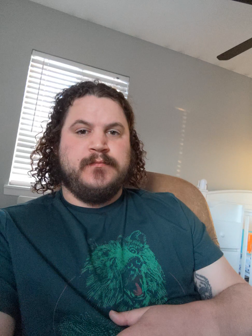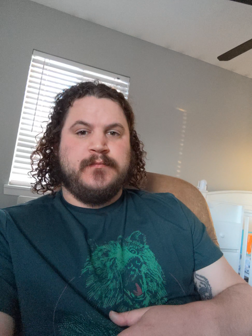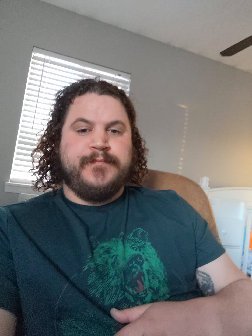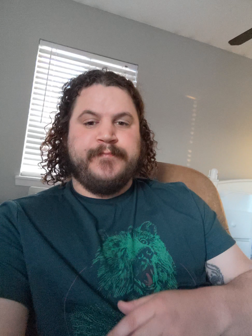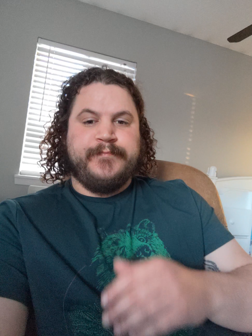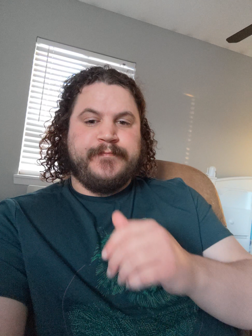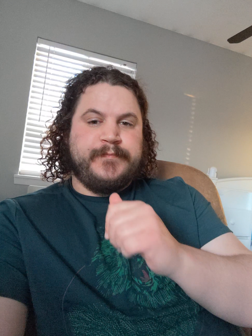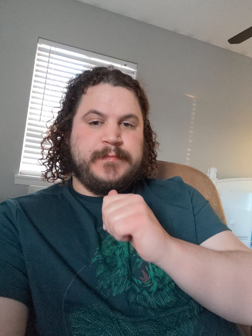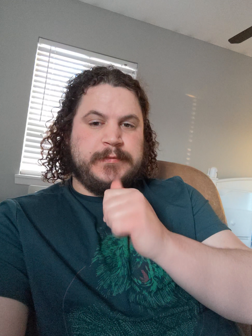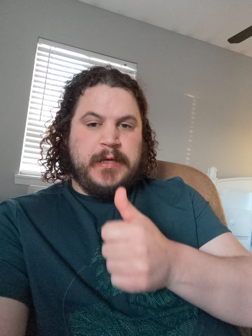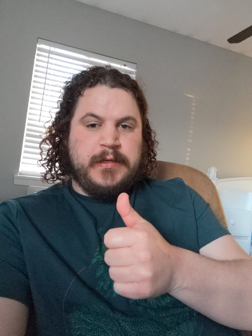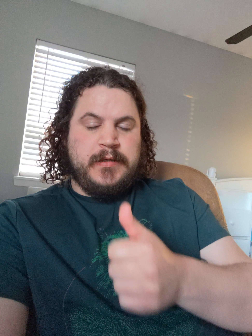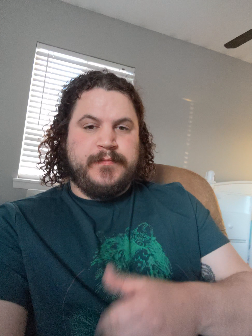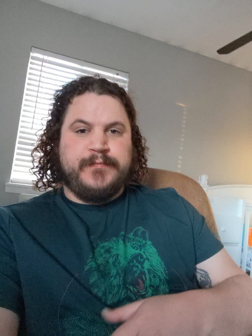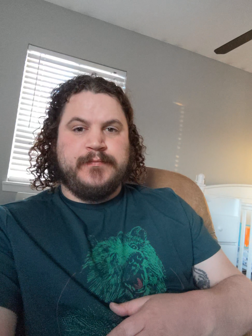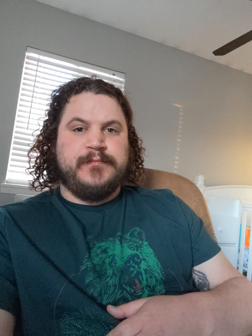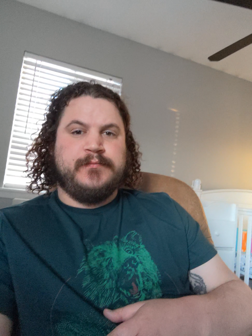not